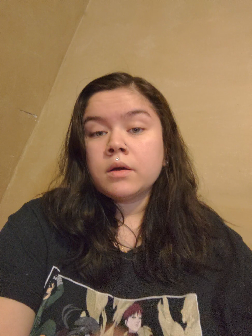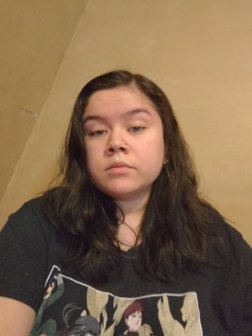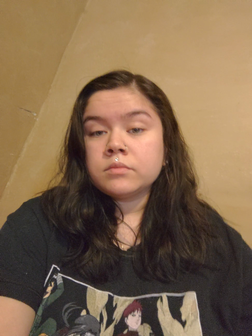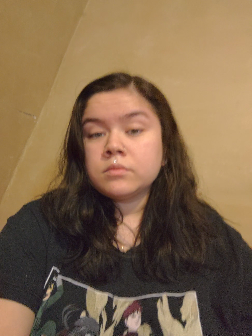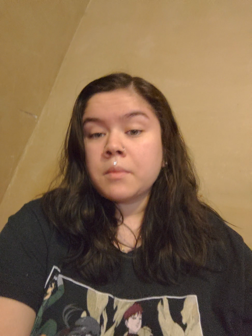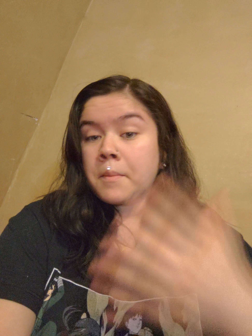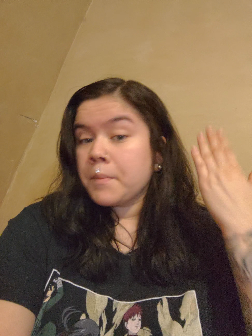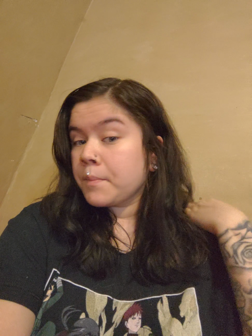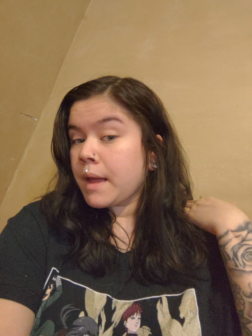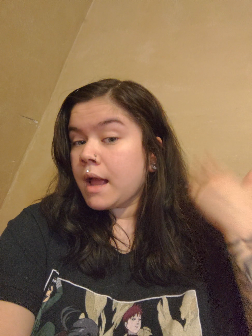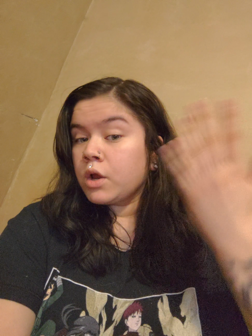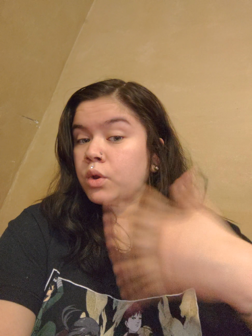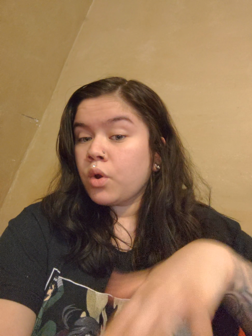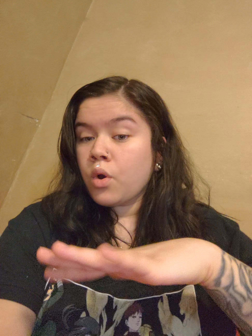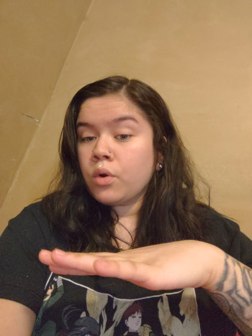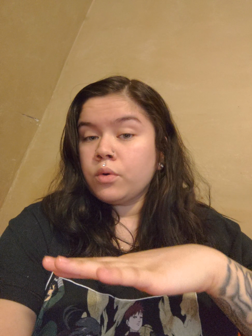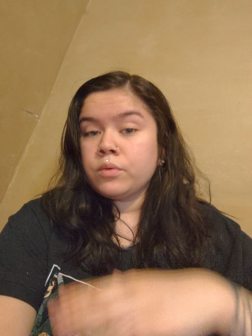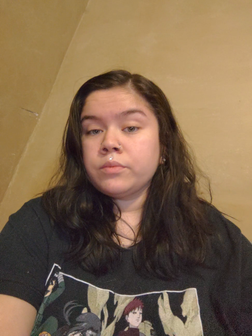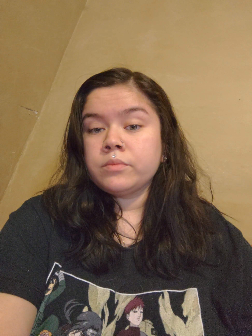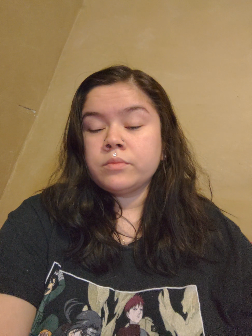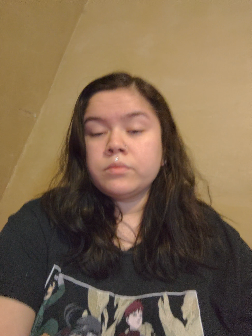backyard